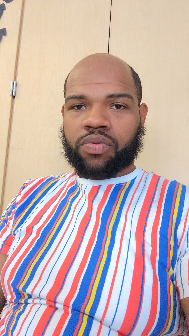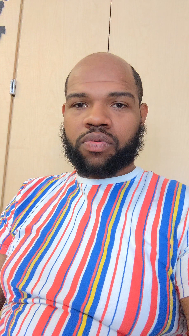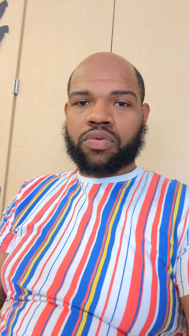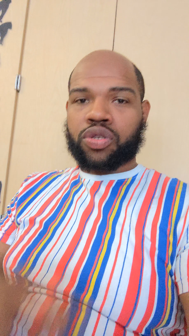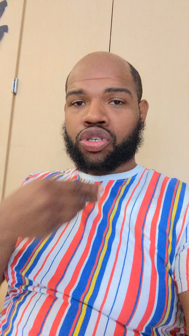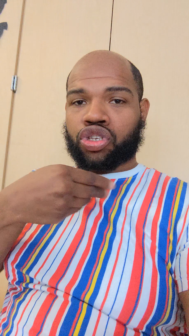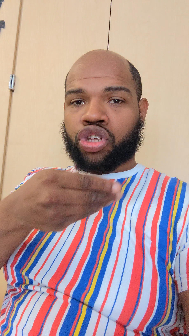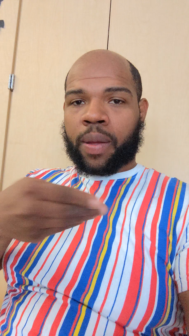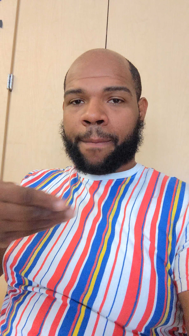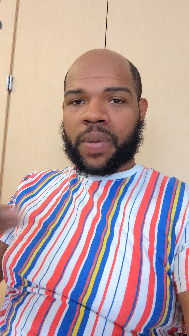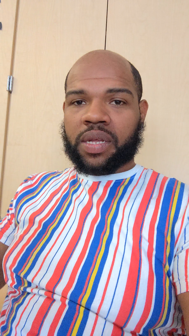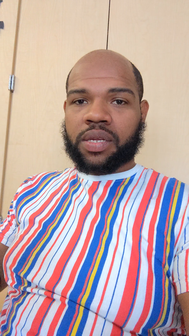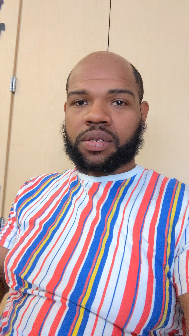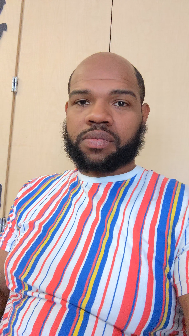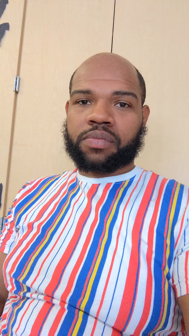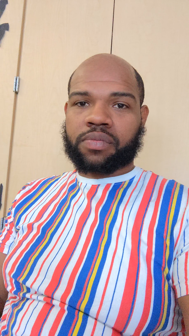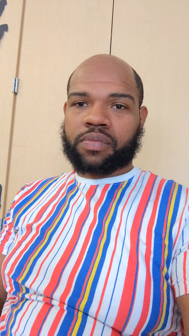shopping